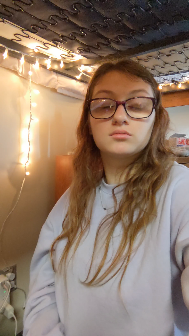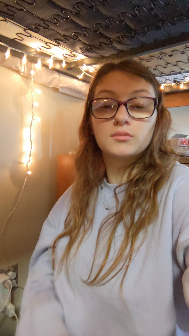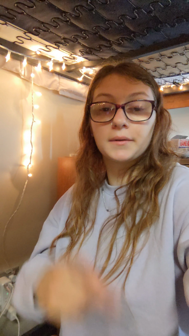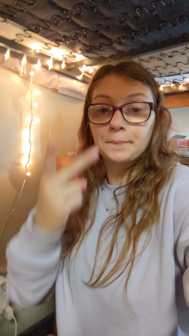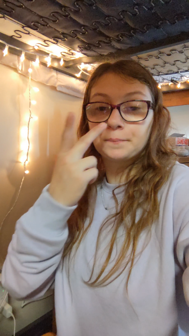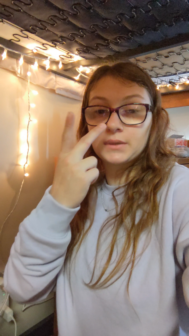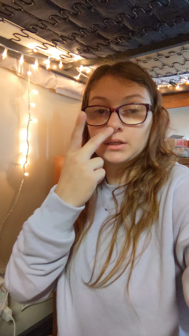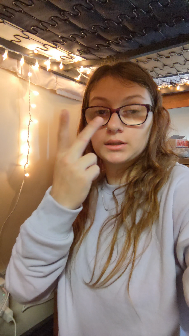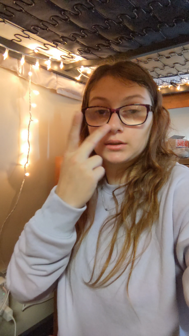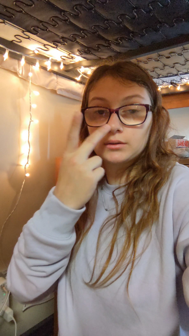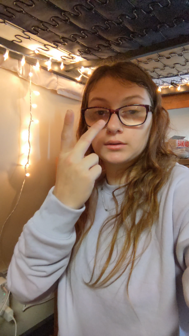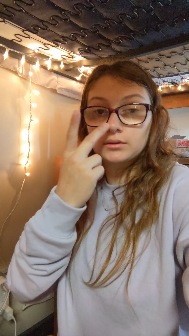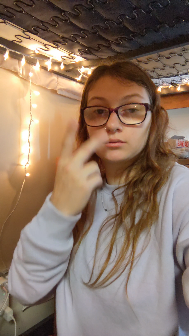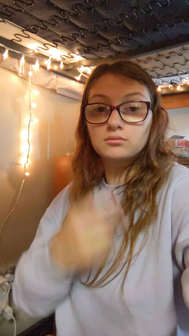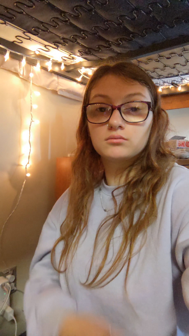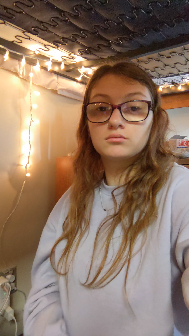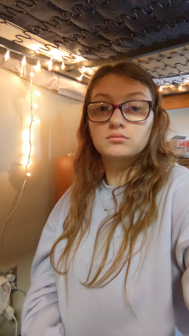penis